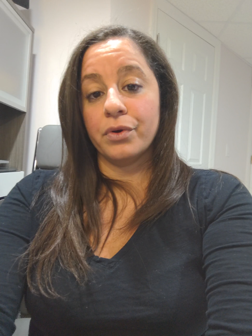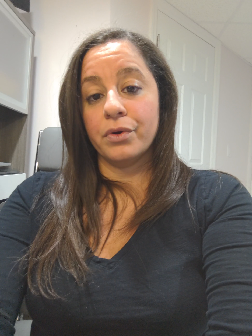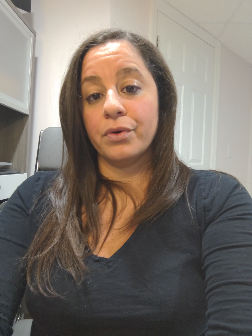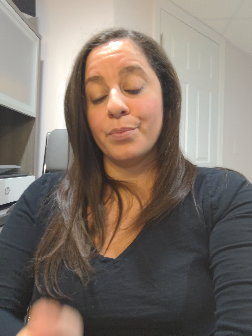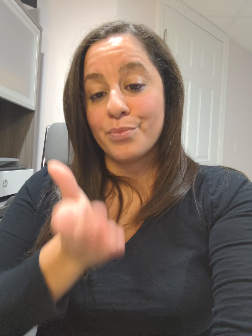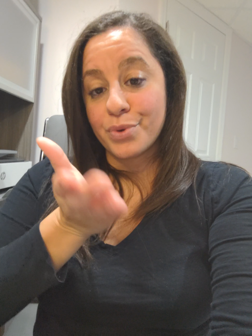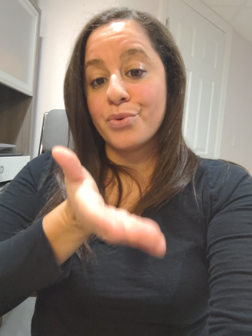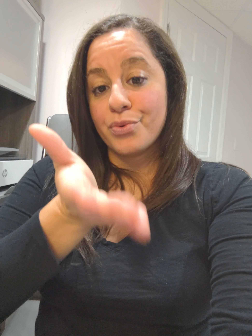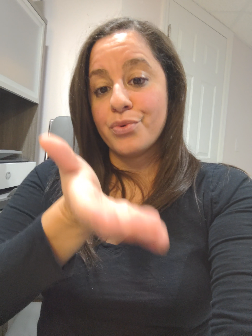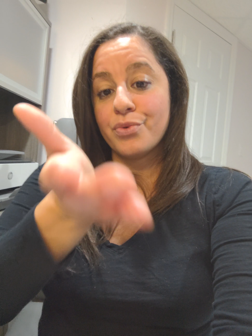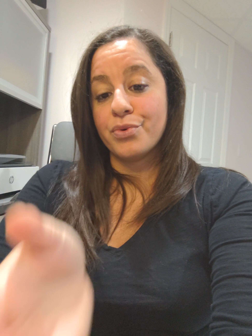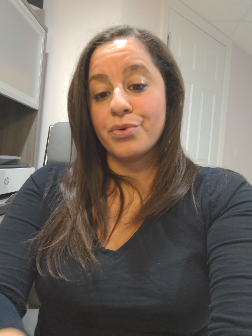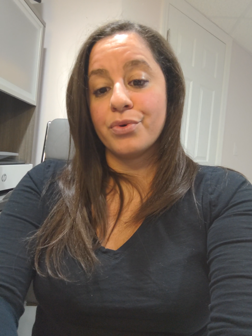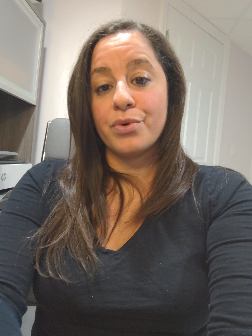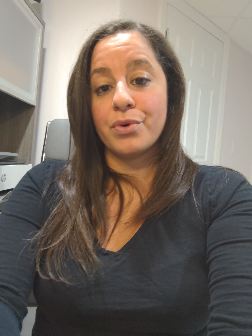boat